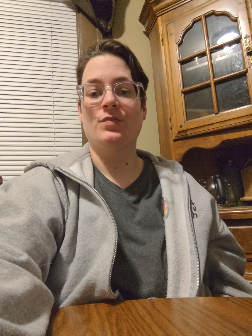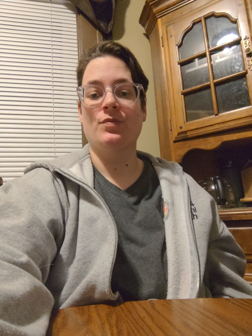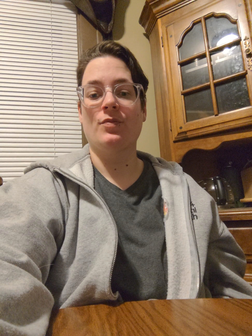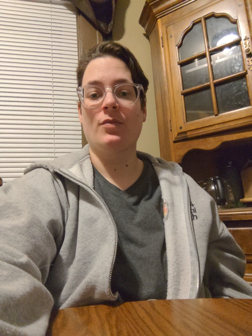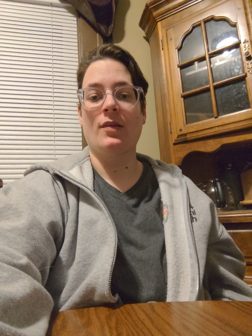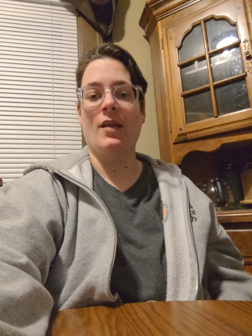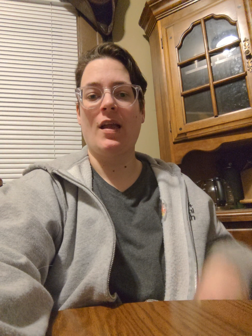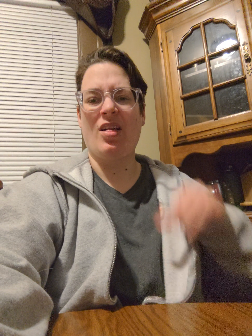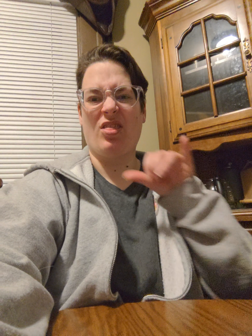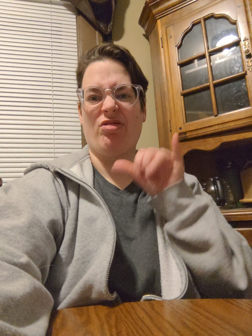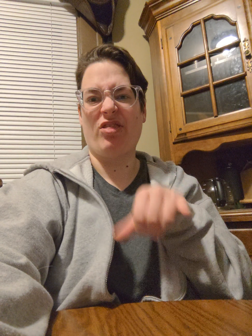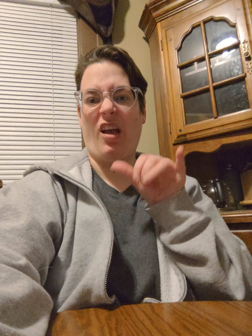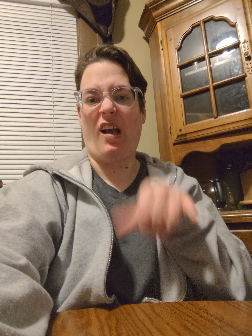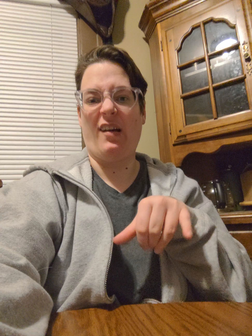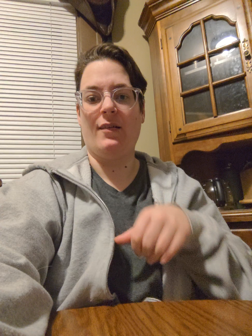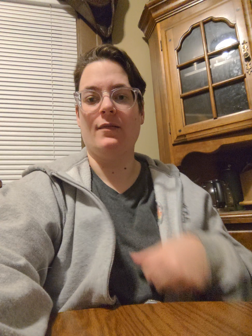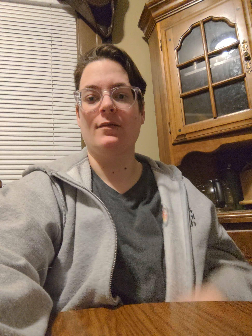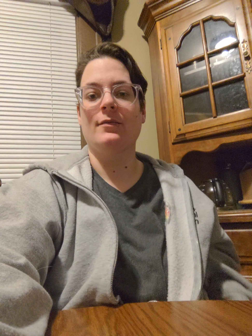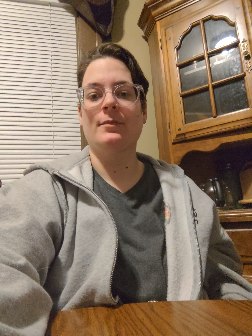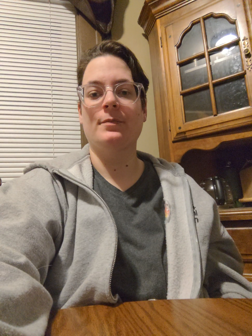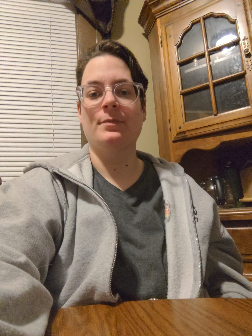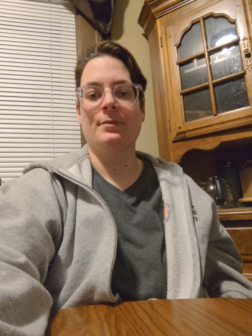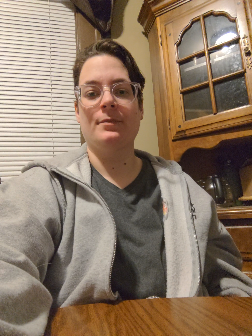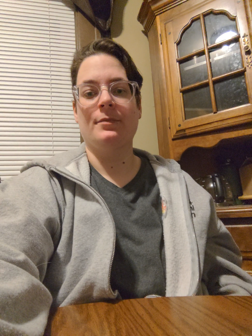that